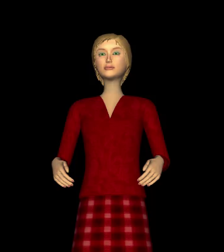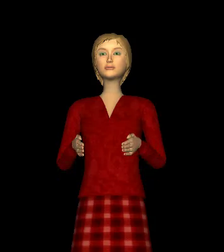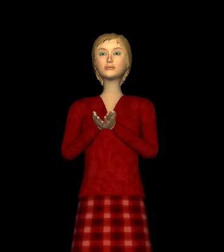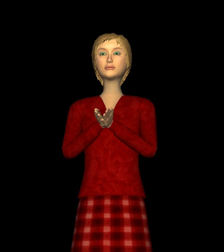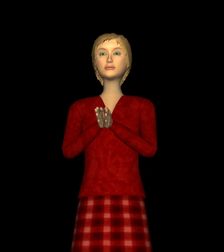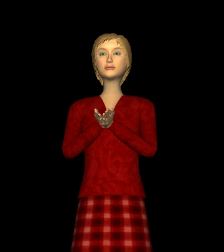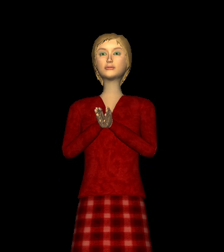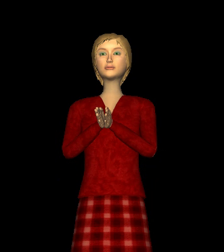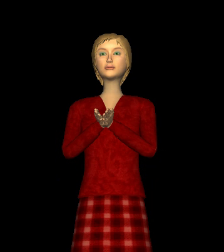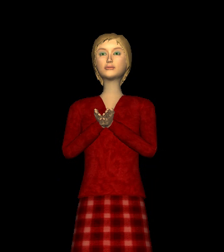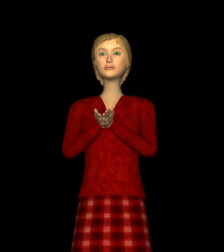كتاب